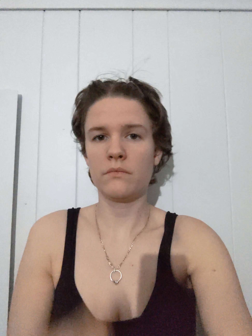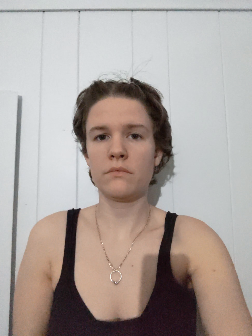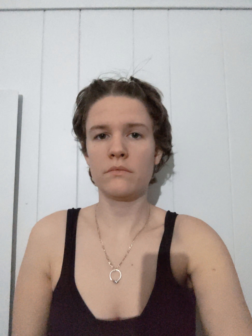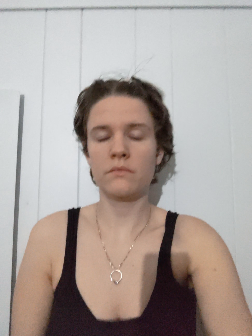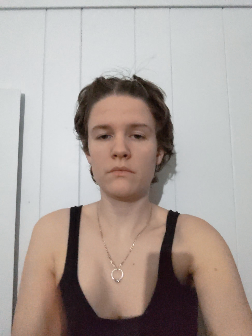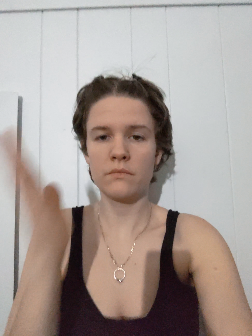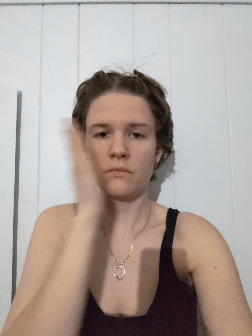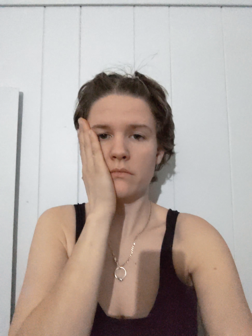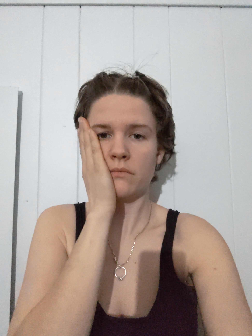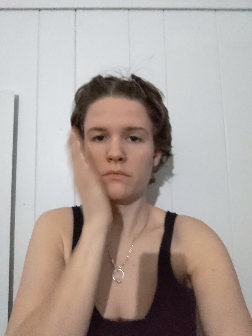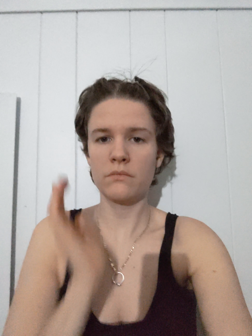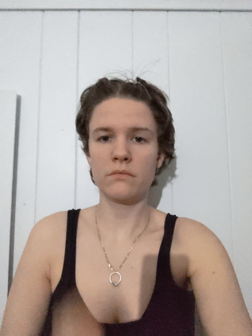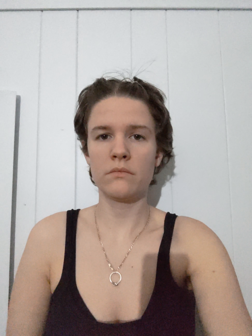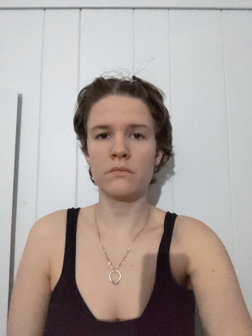bed